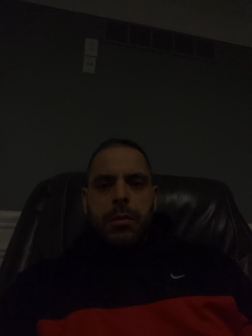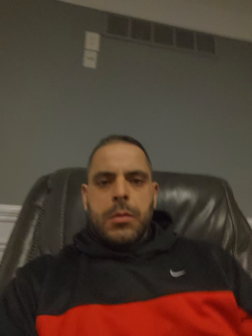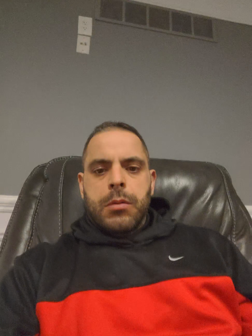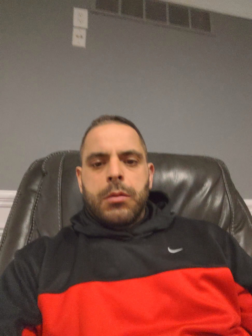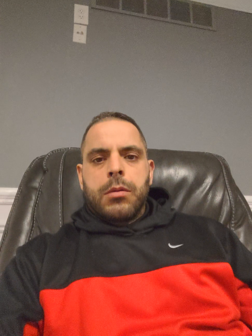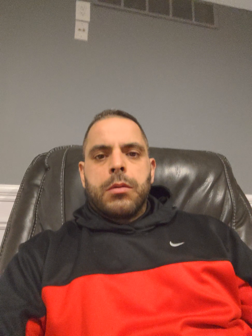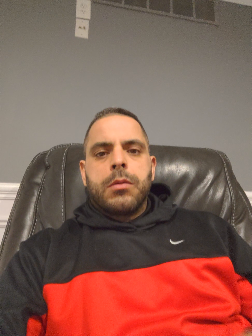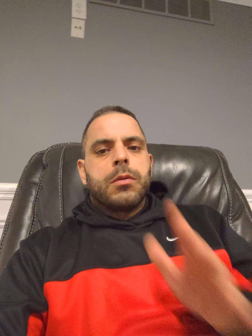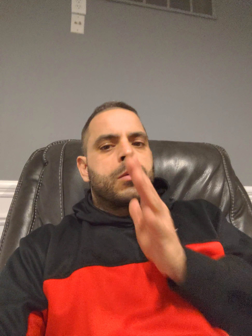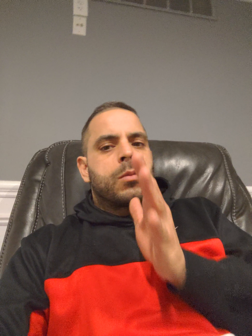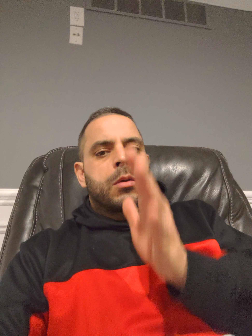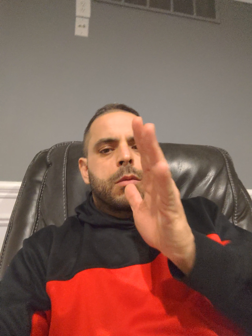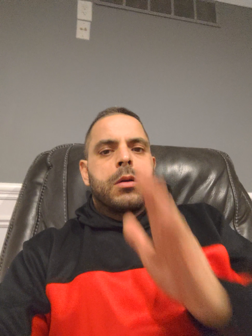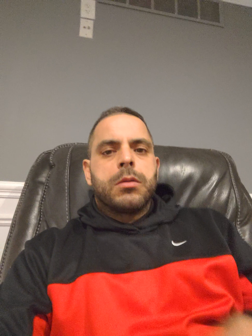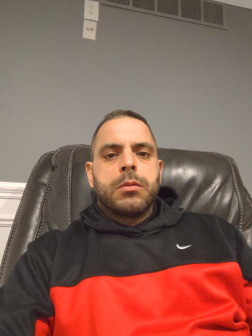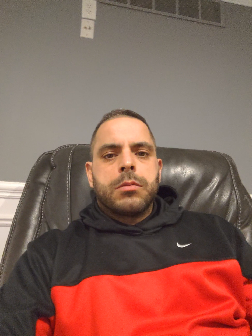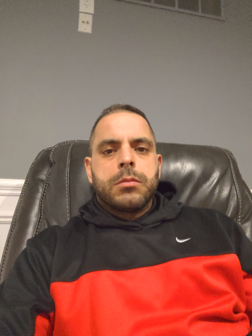grandma